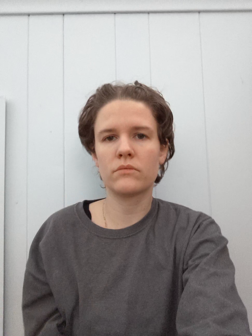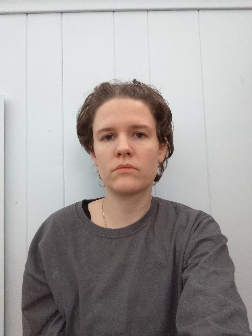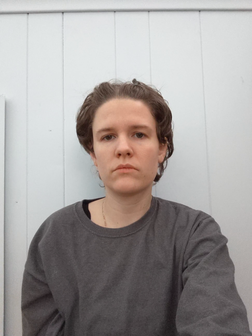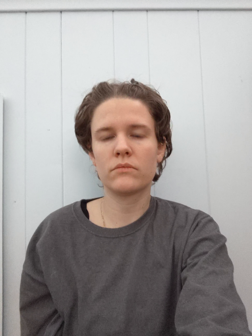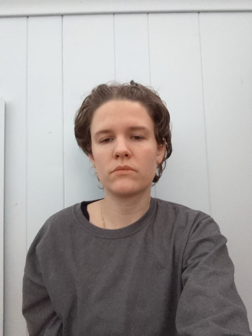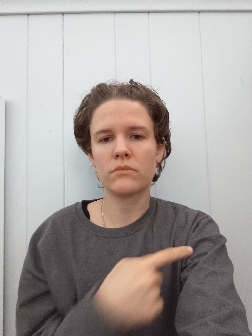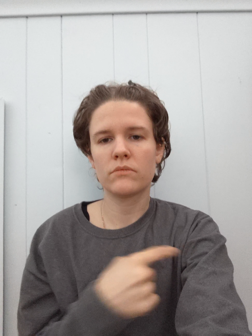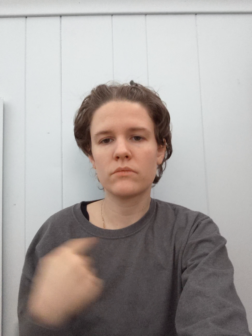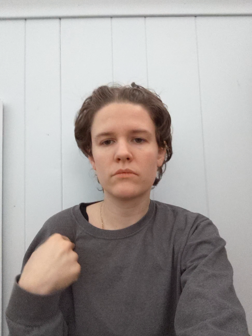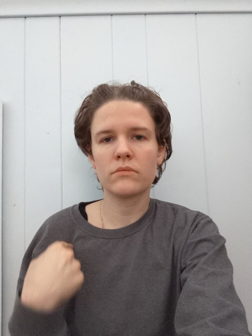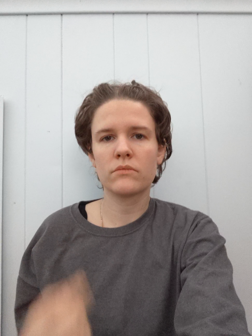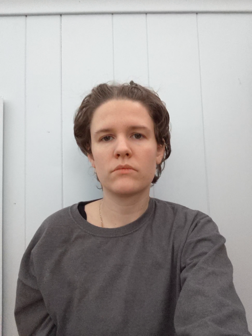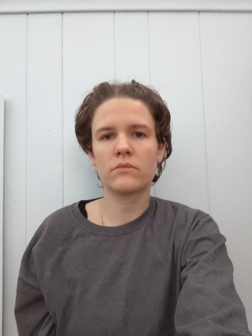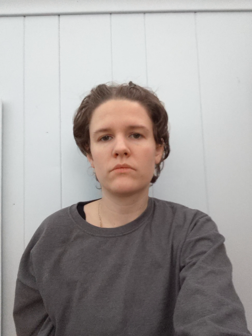we